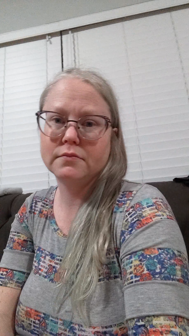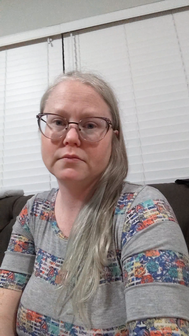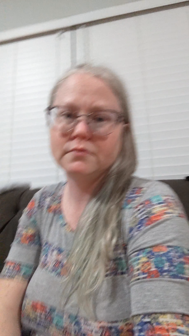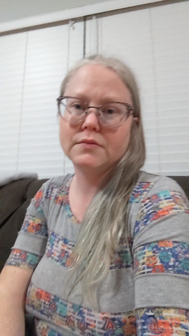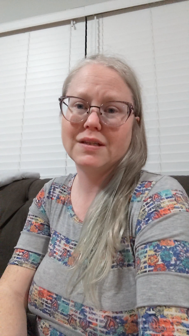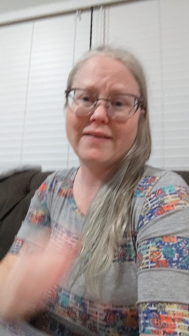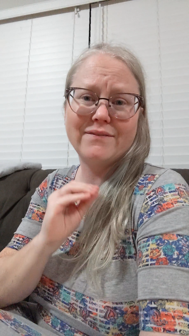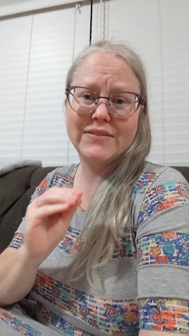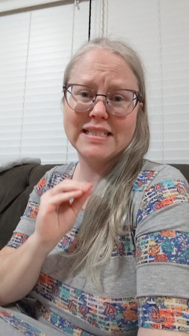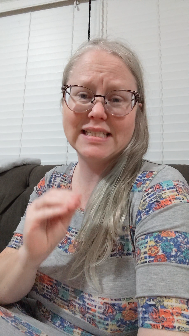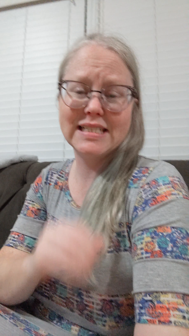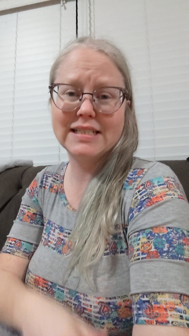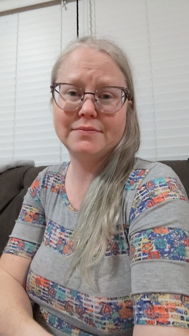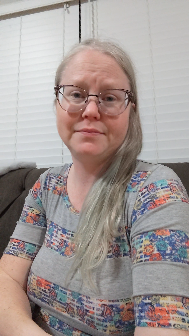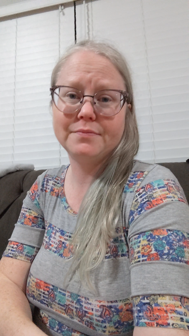fix